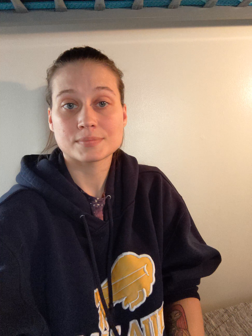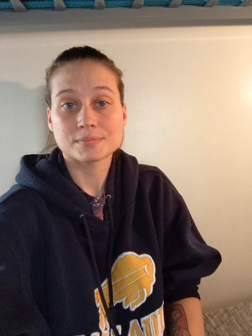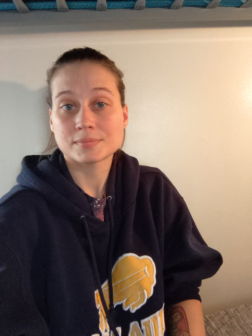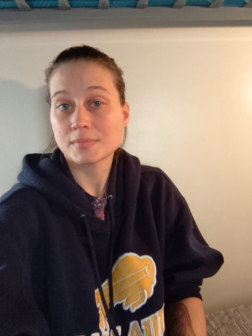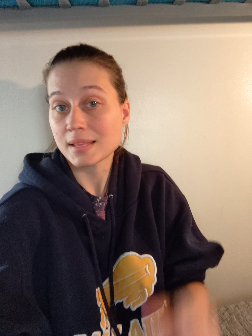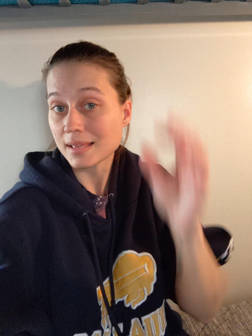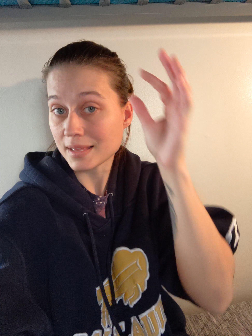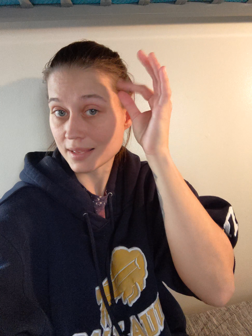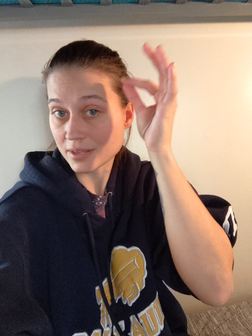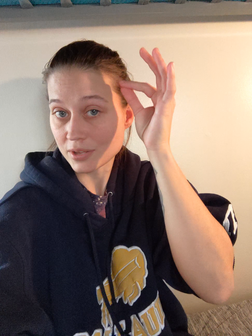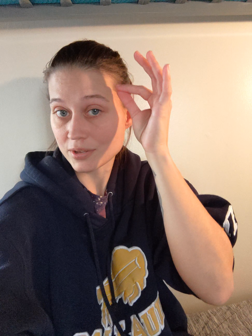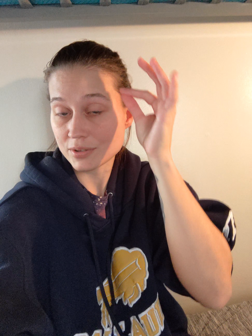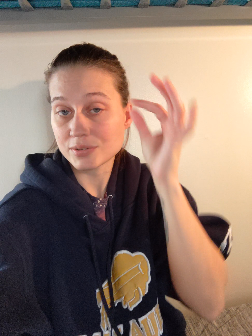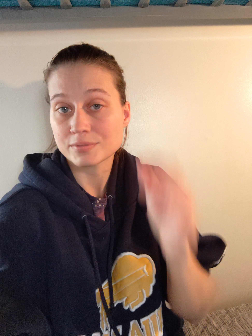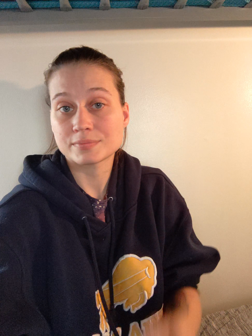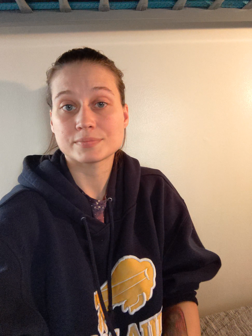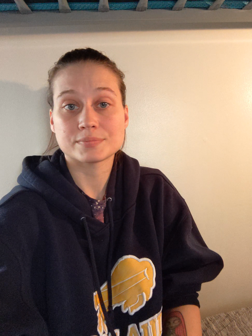hair